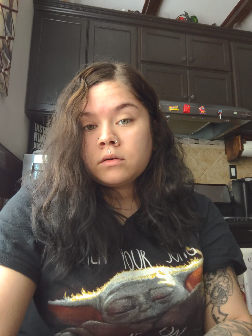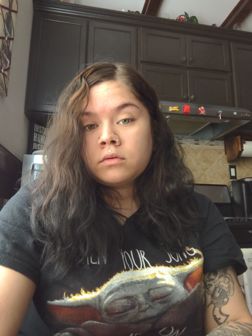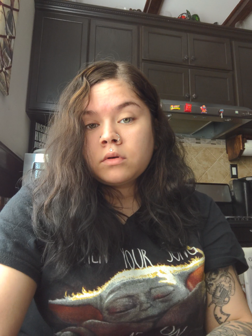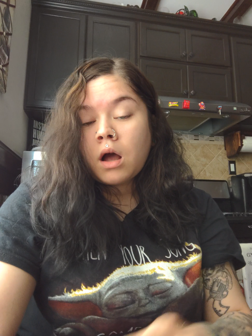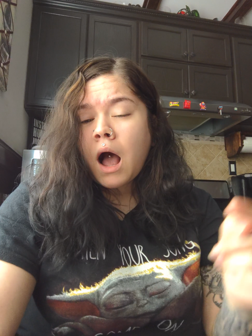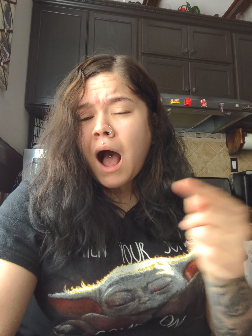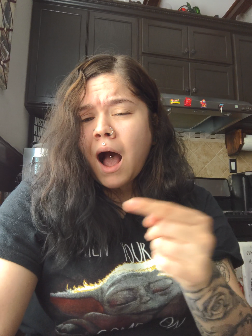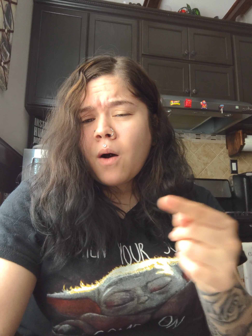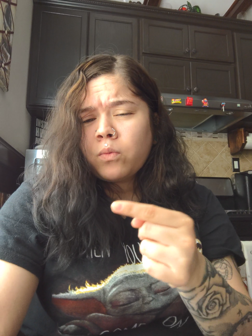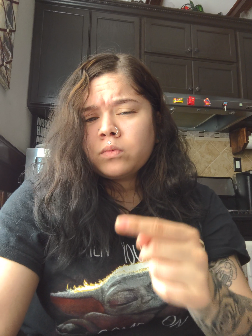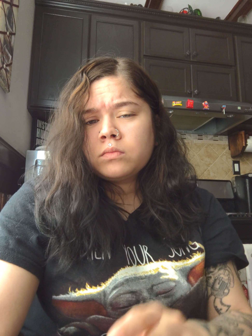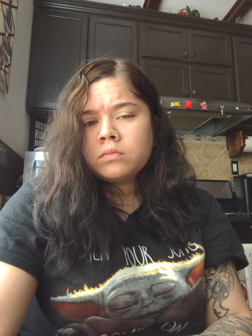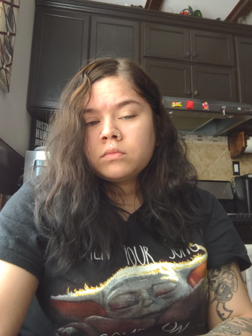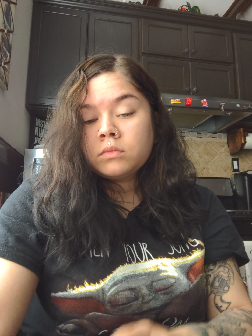owie